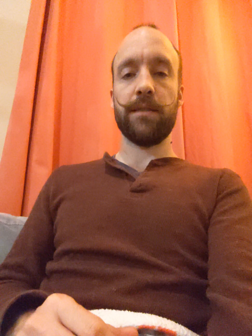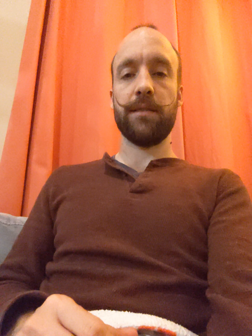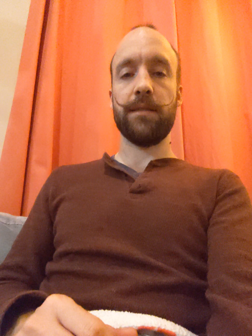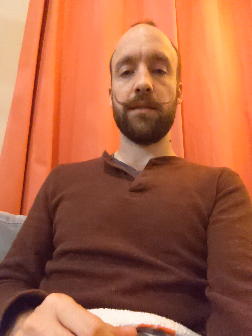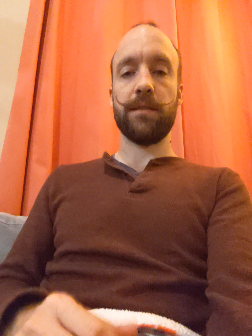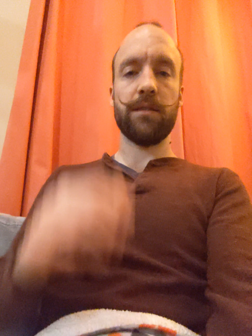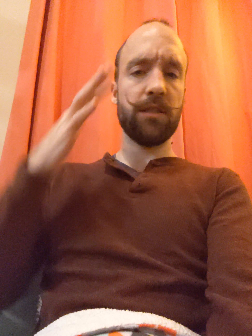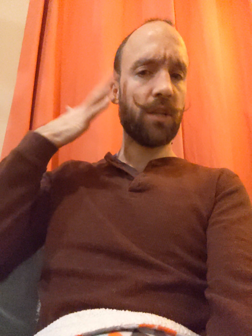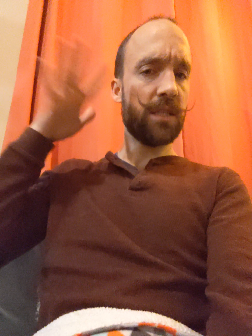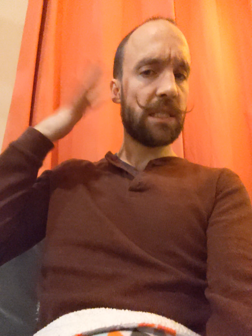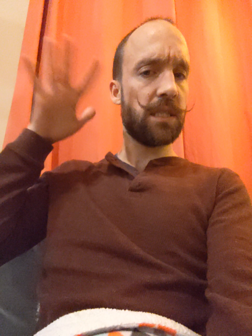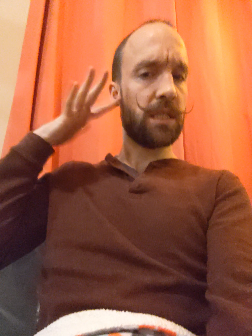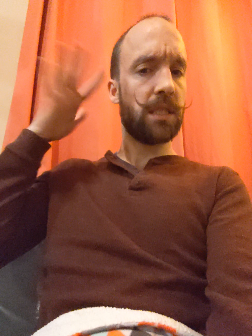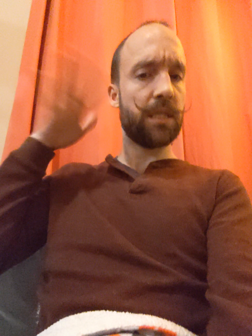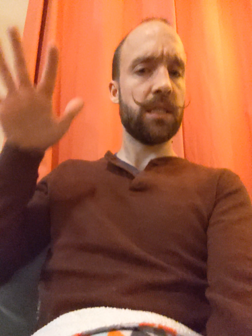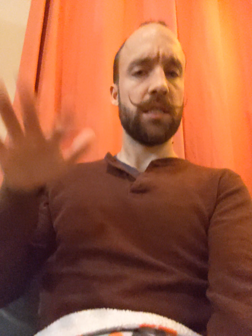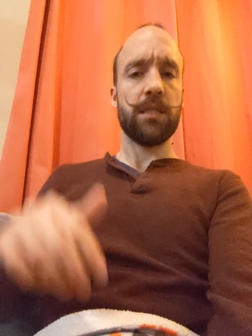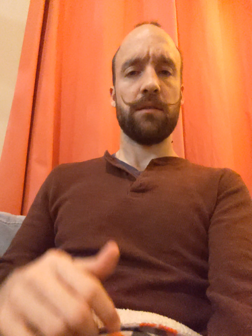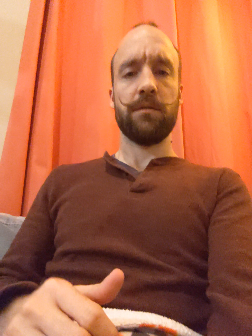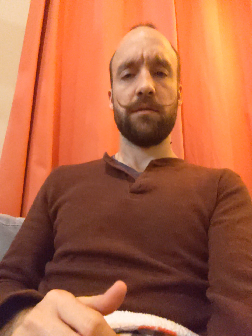noisy